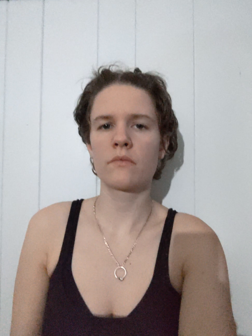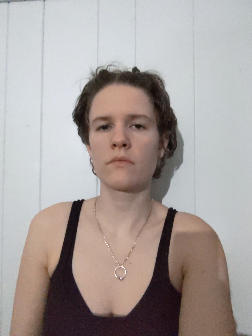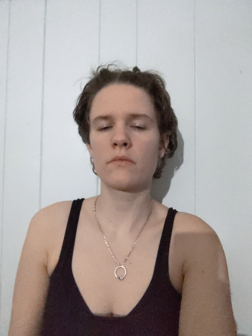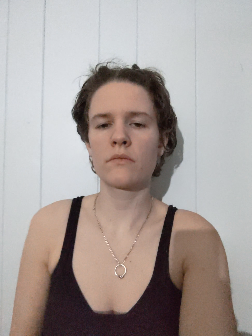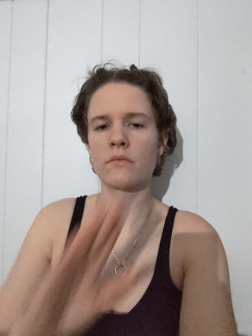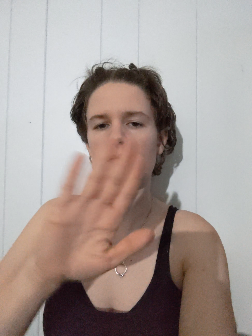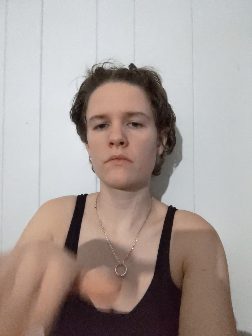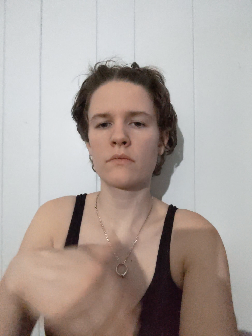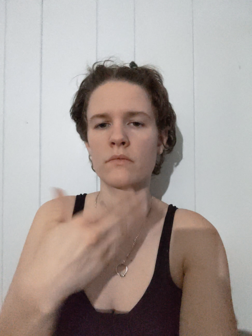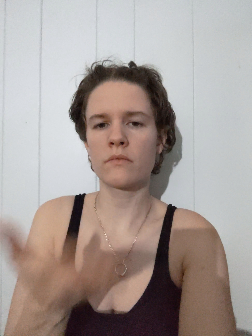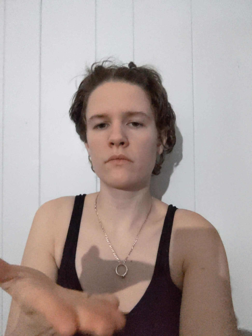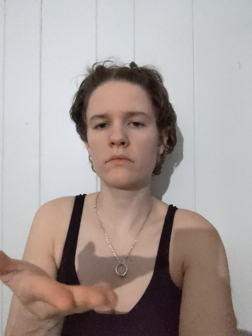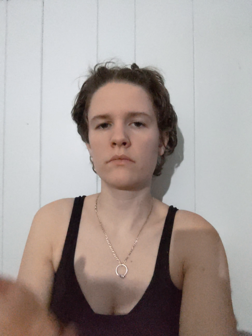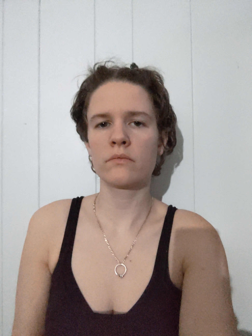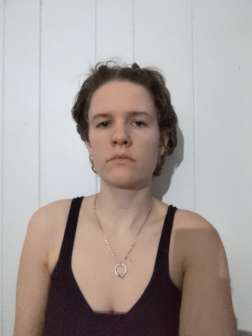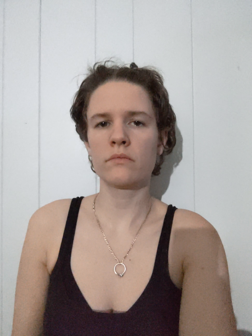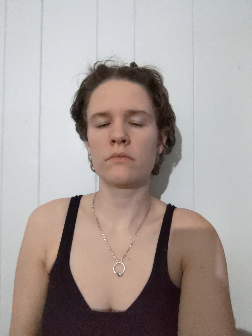all